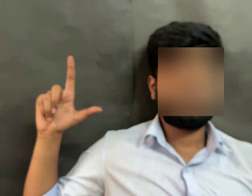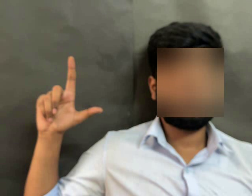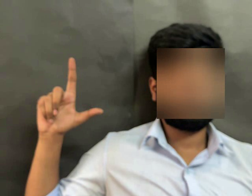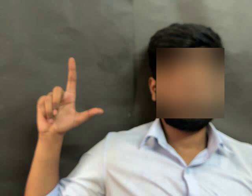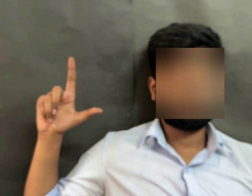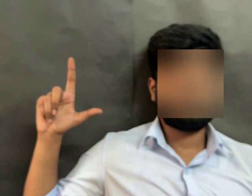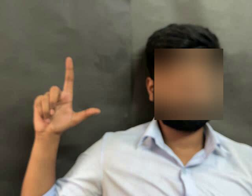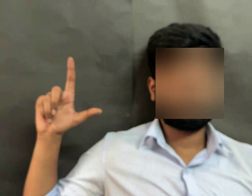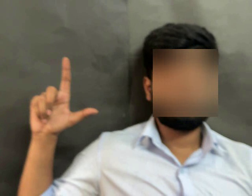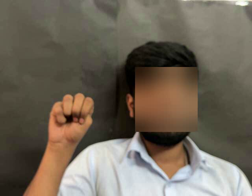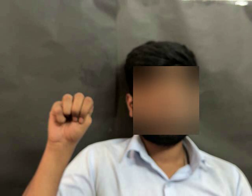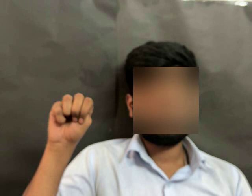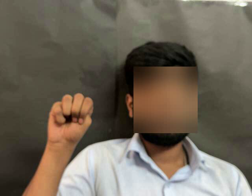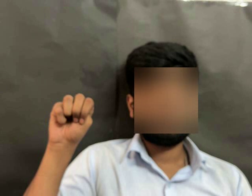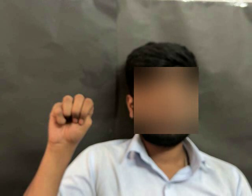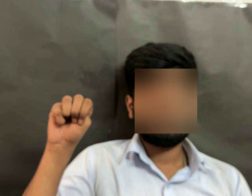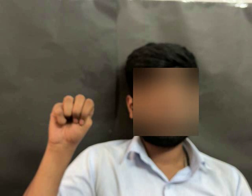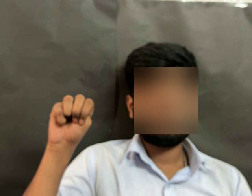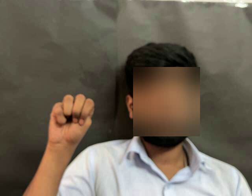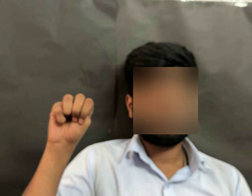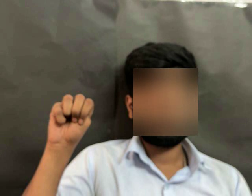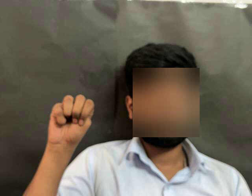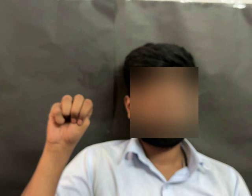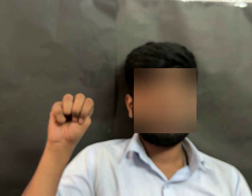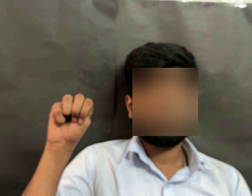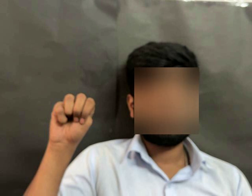M